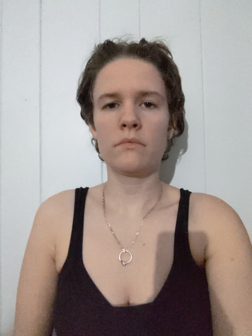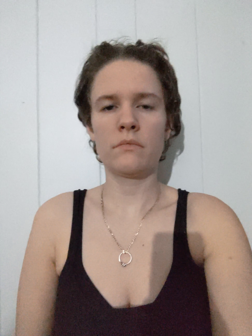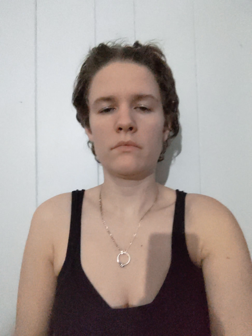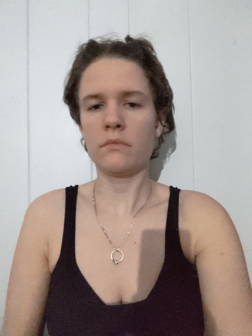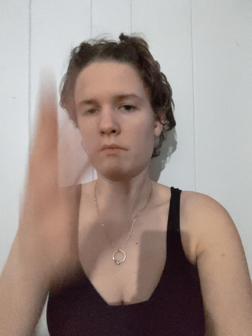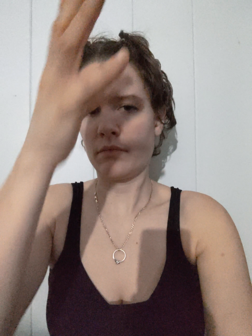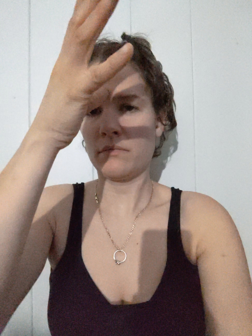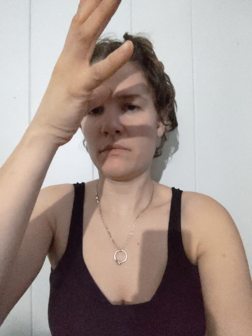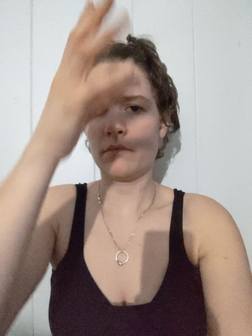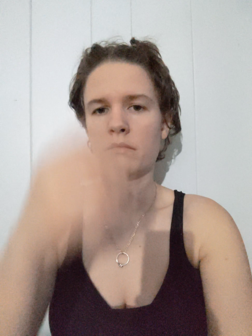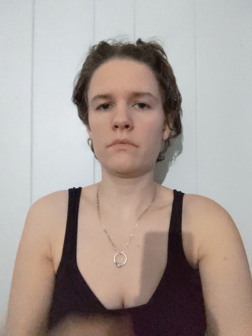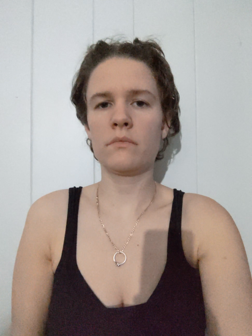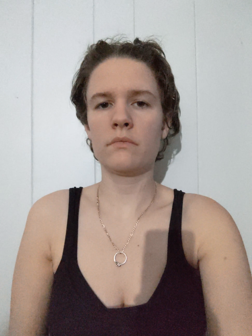dad